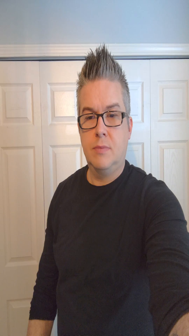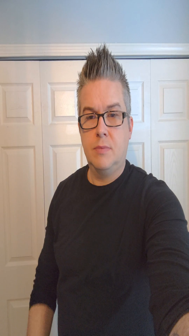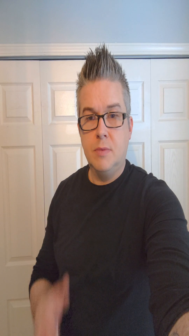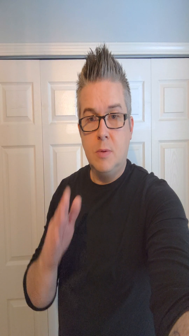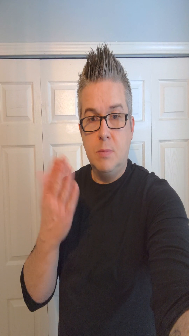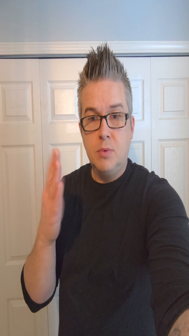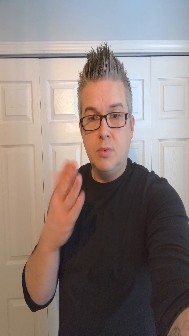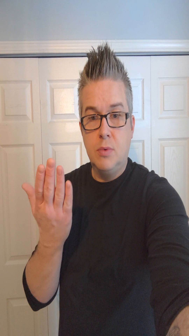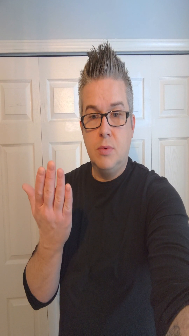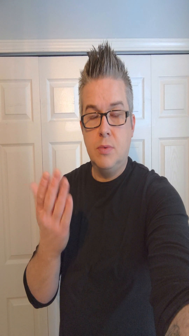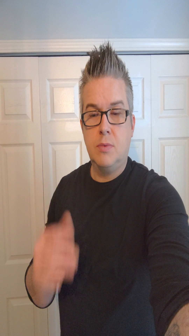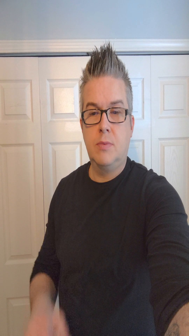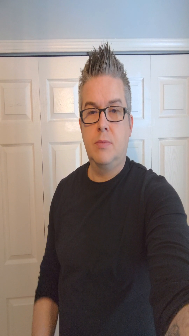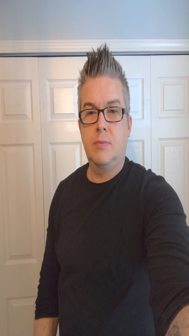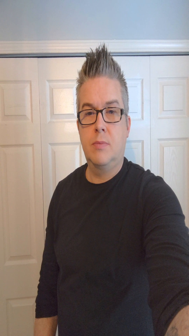book